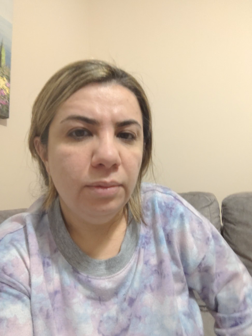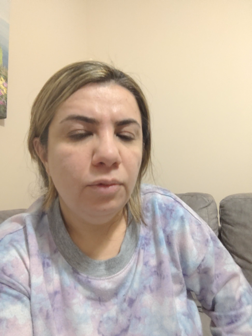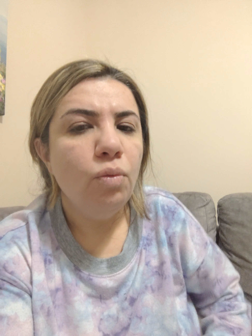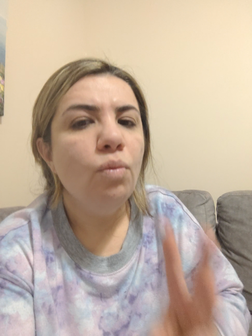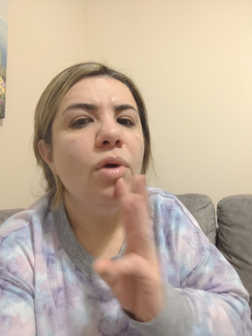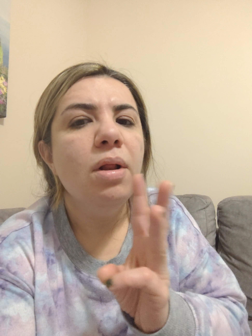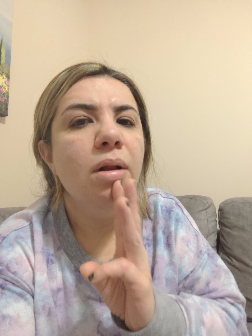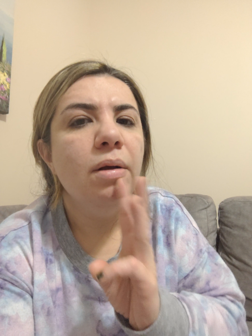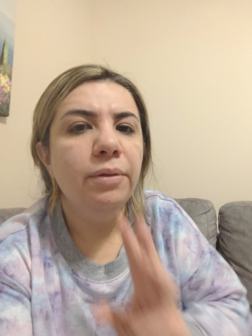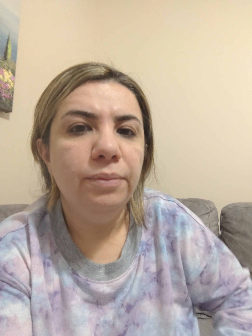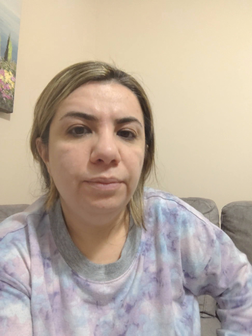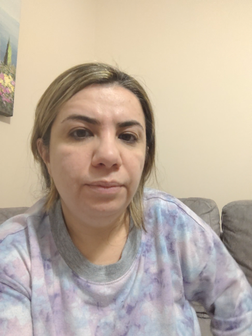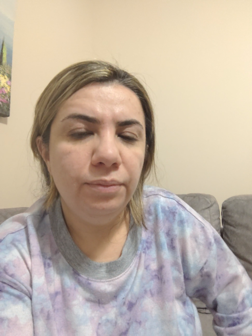water